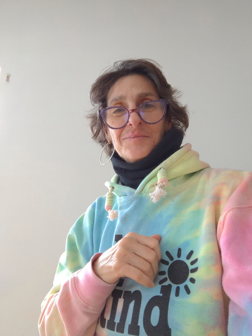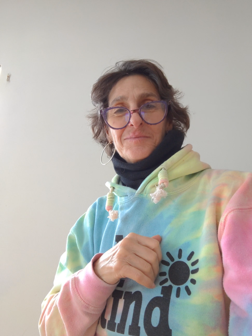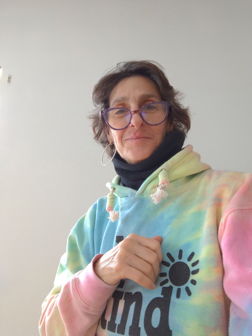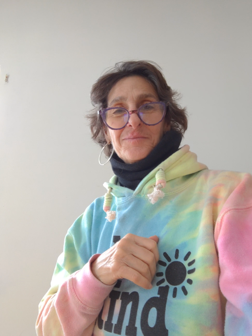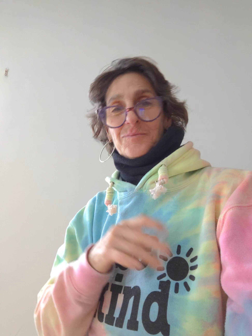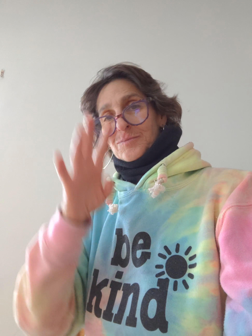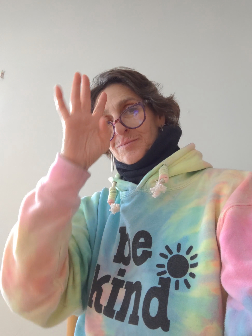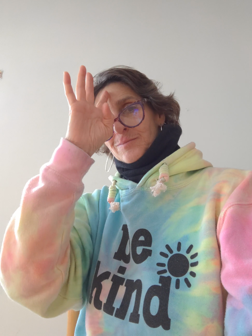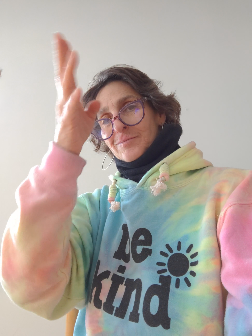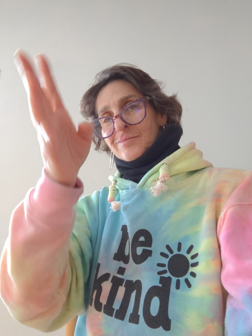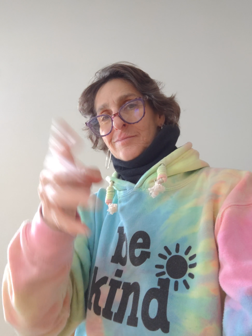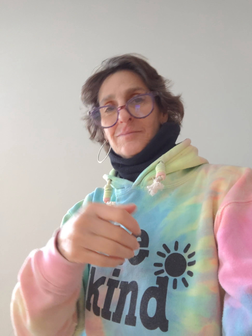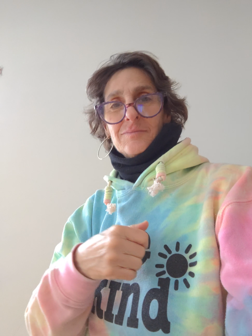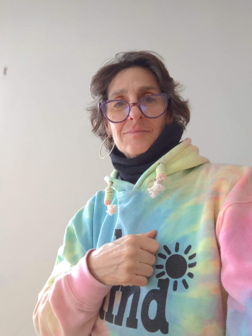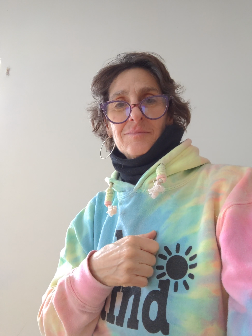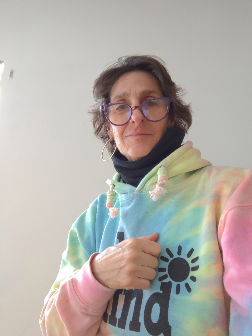pretend